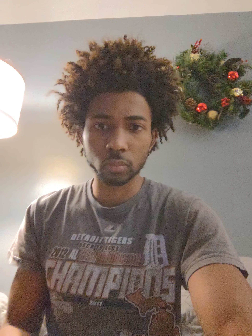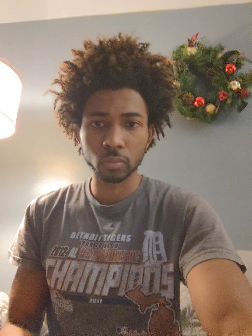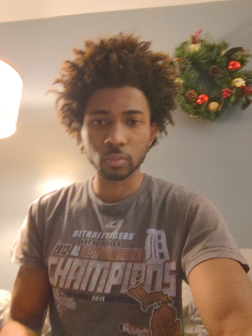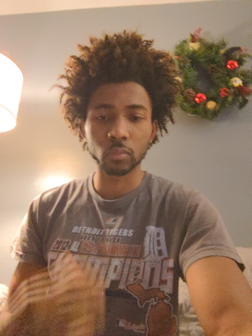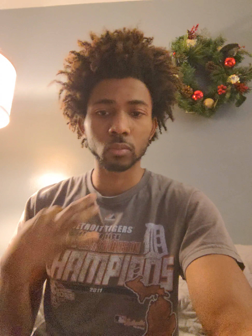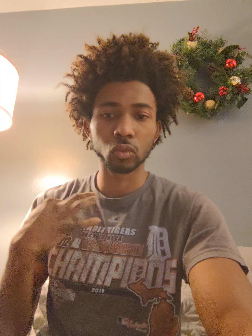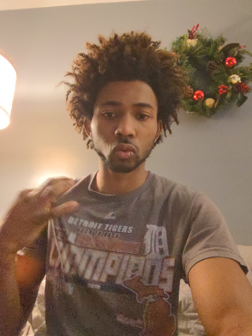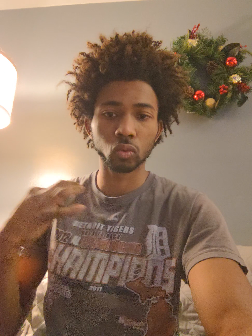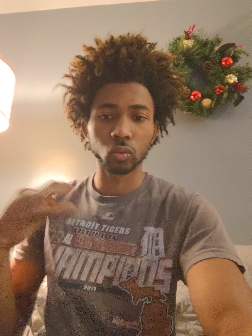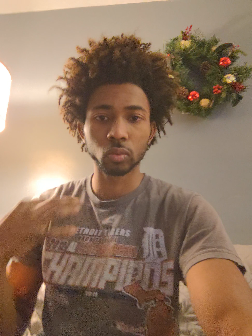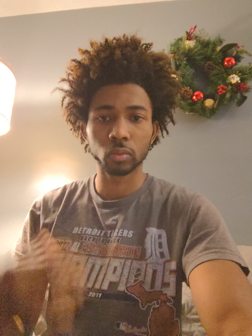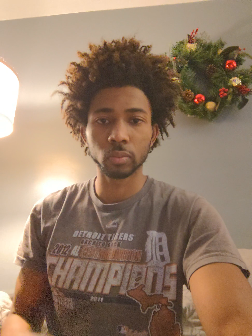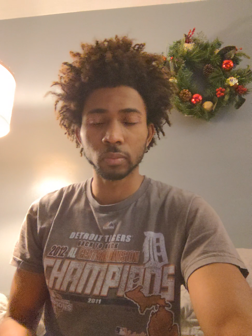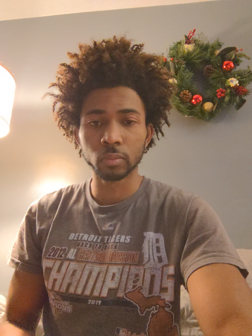shirt